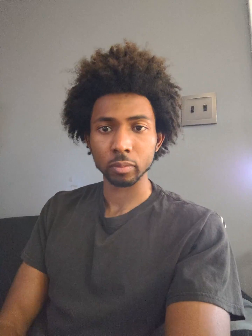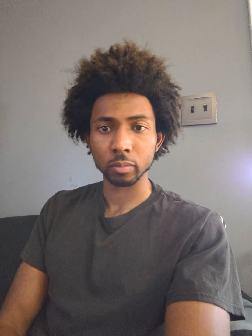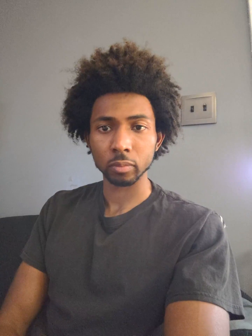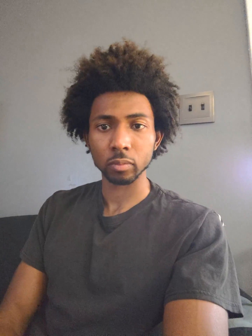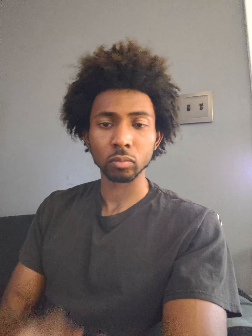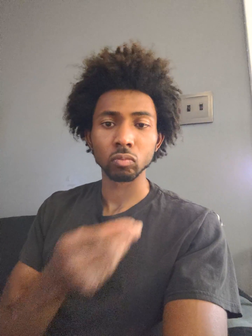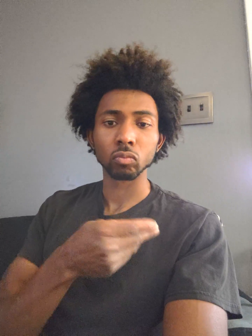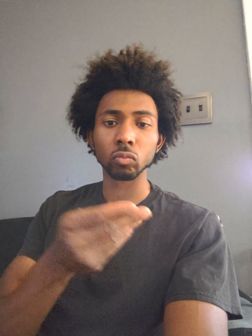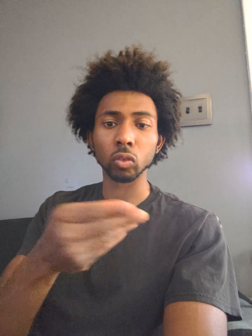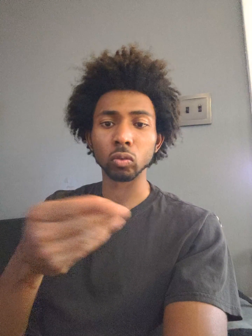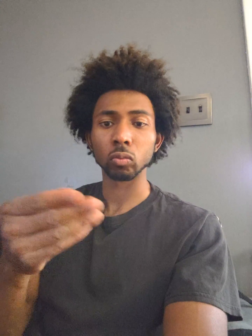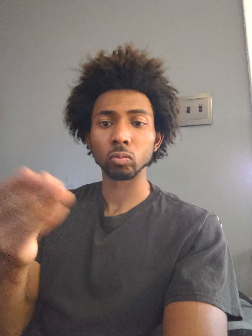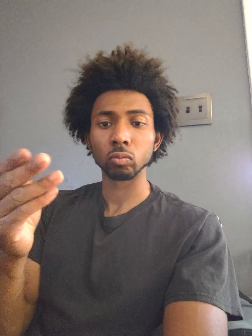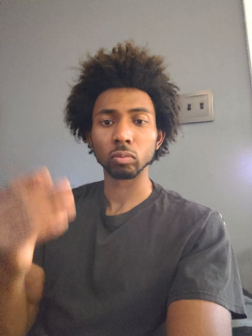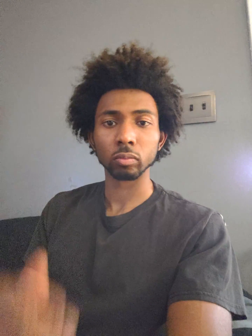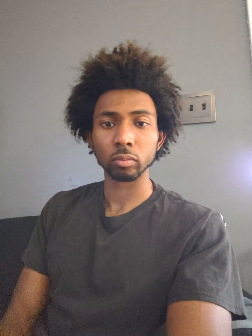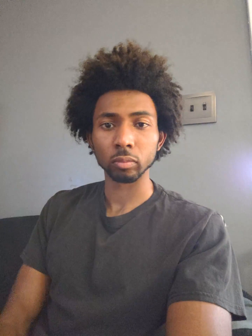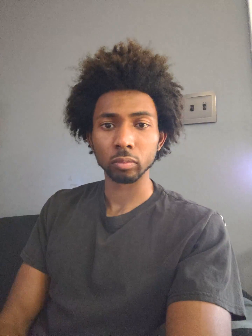shopping